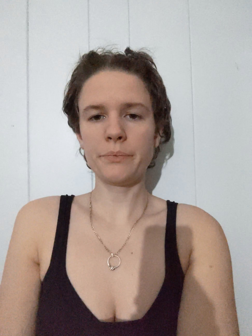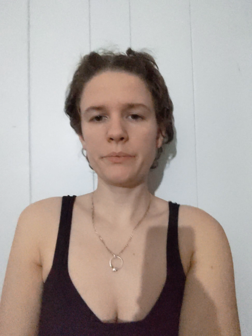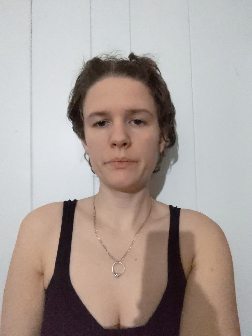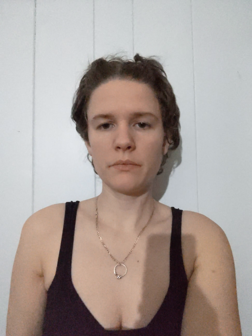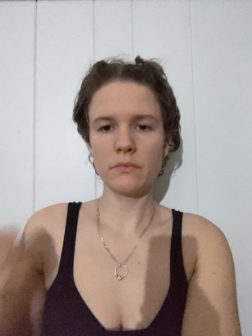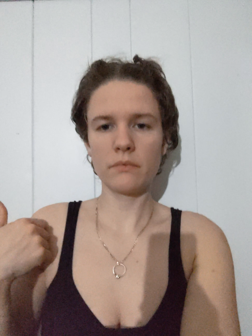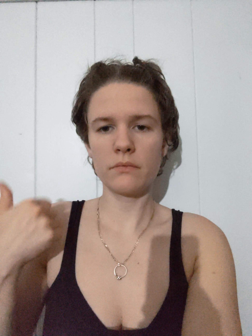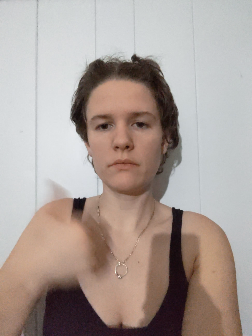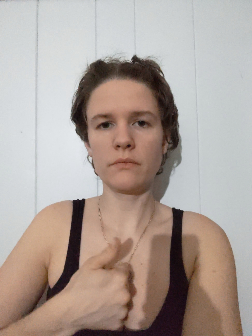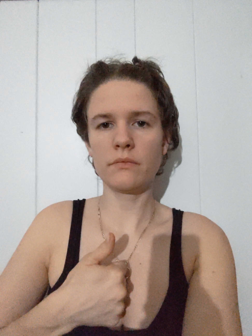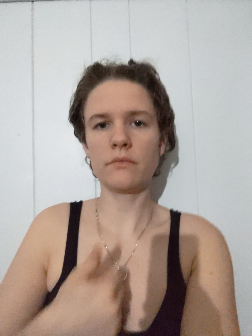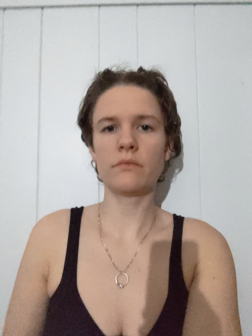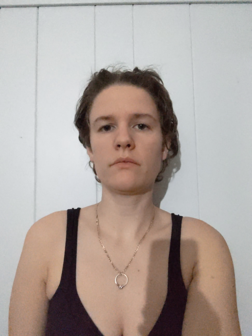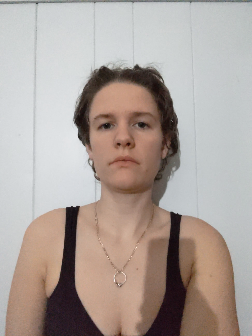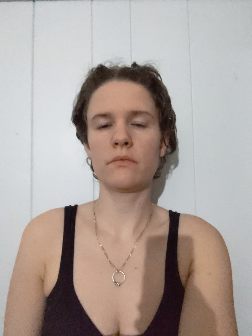jacket